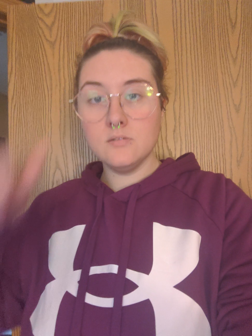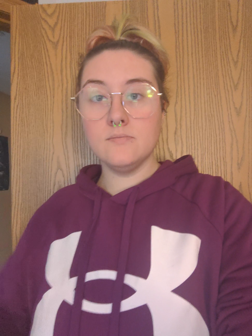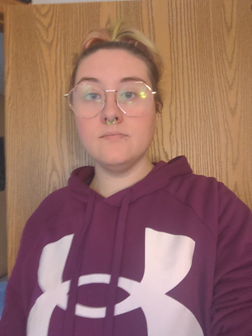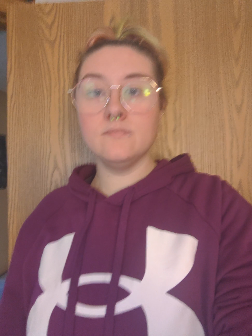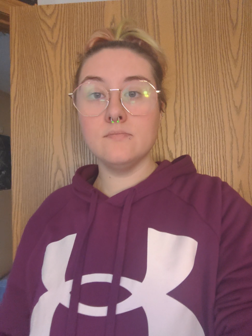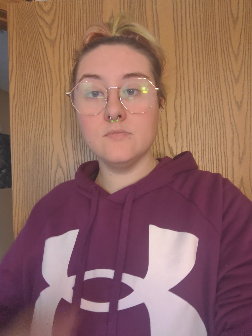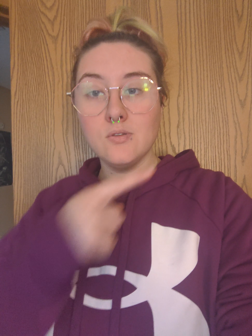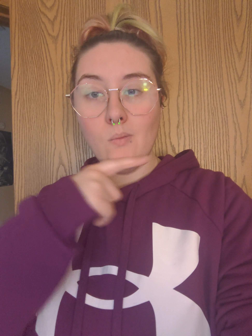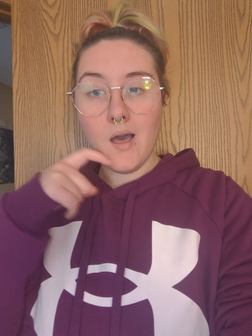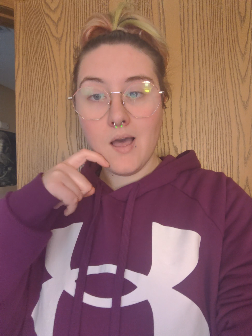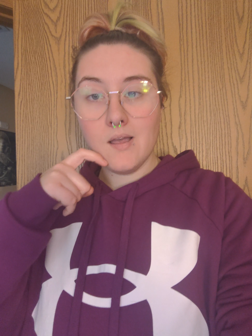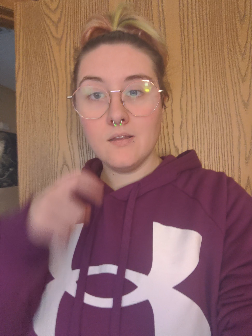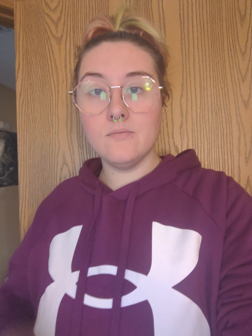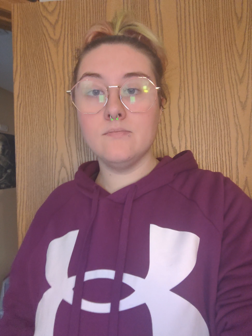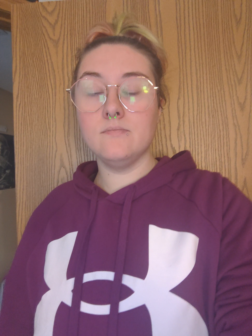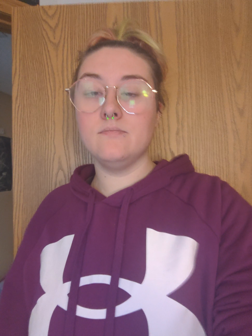dry